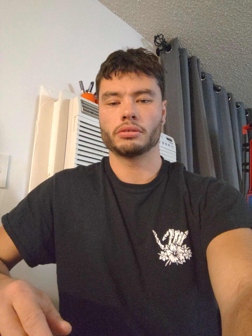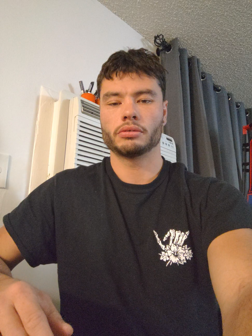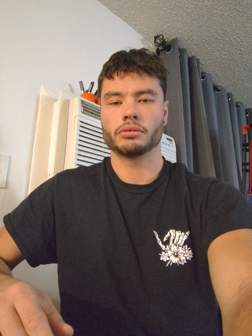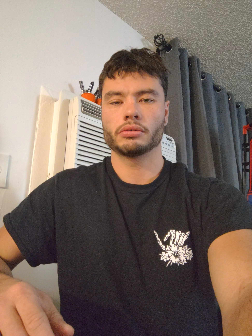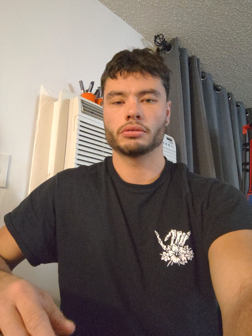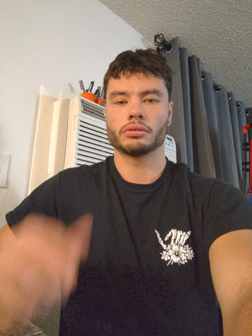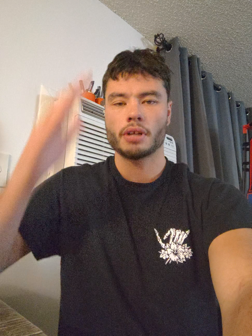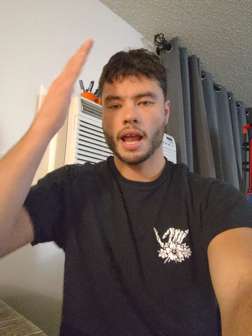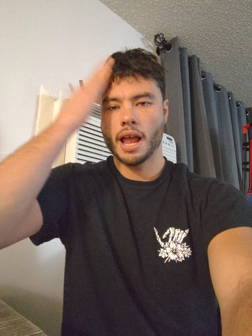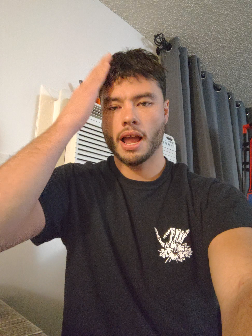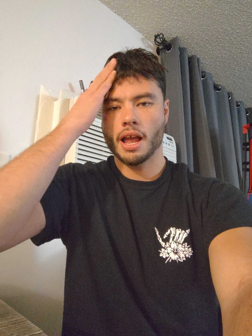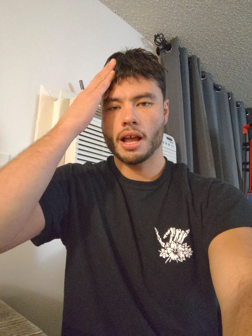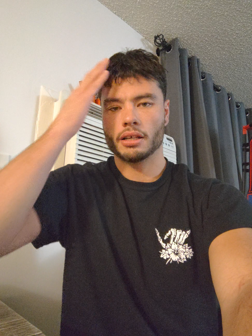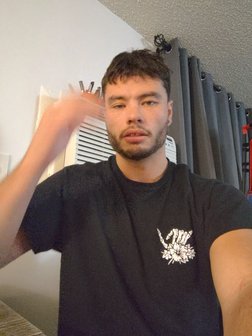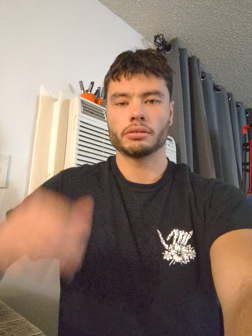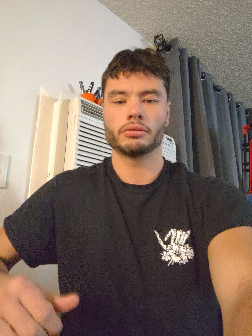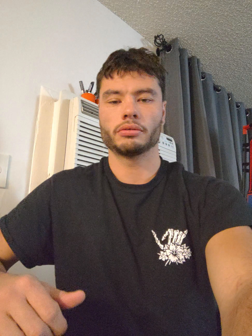hat